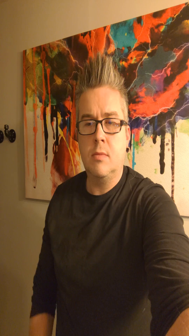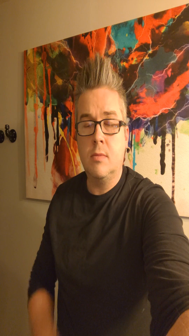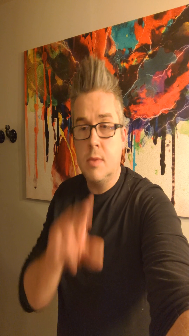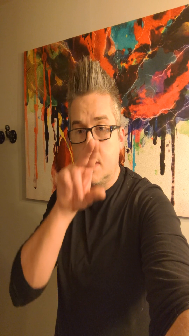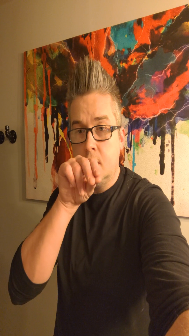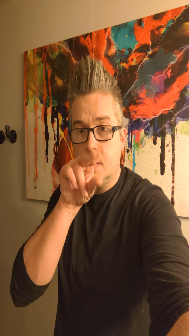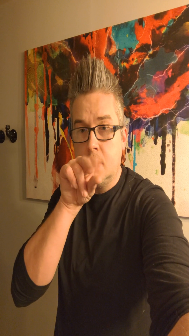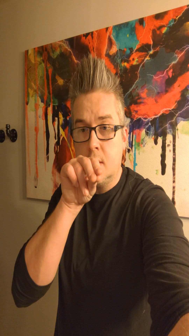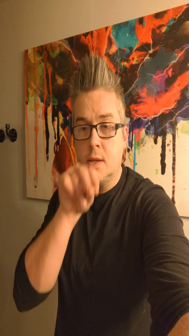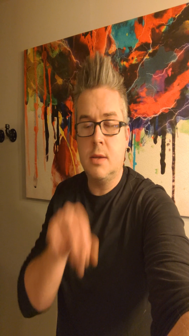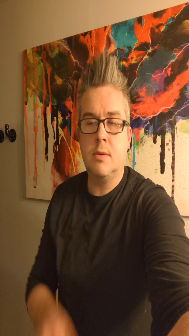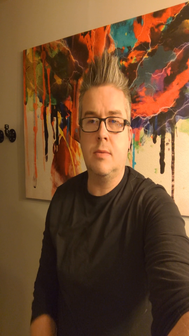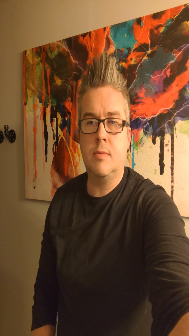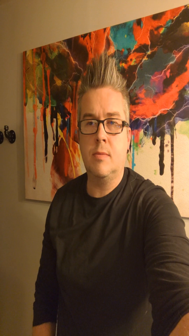duck